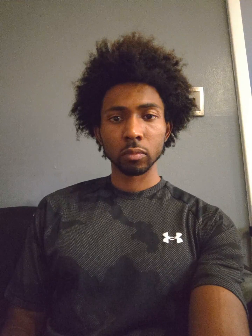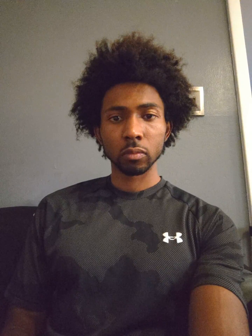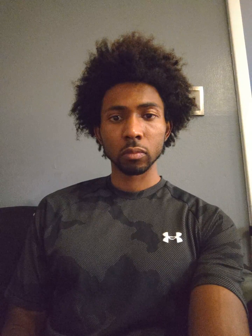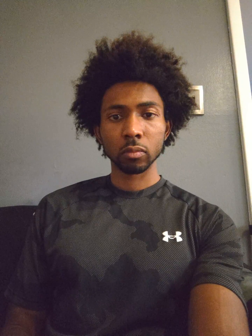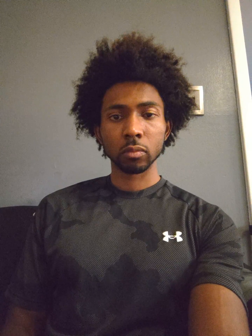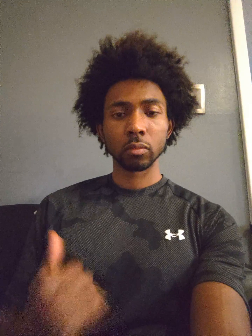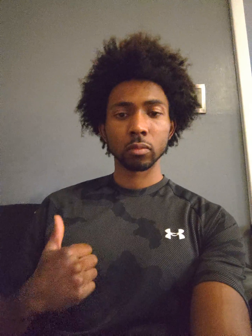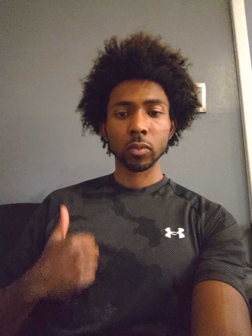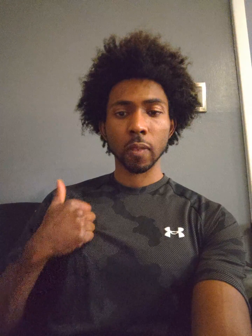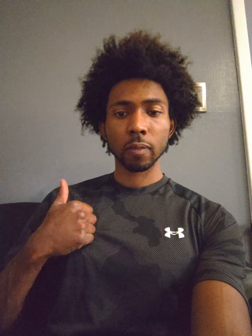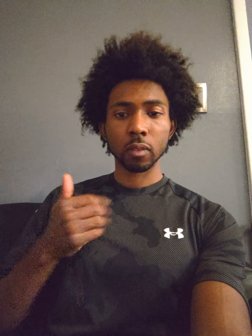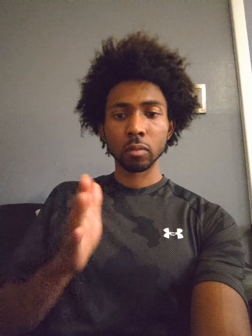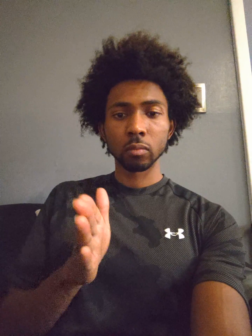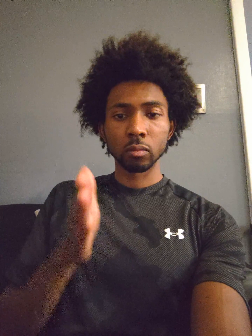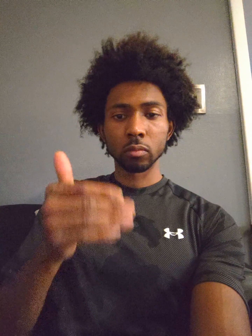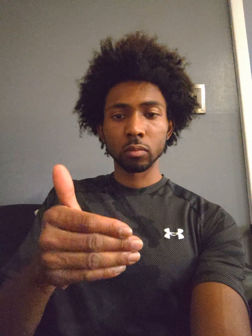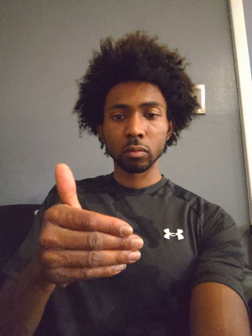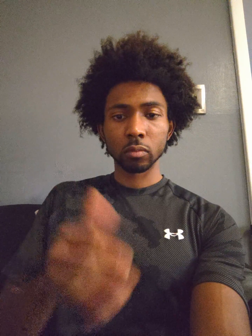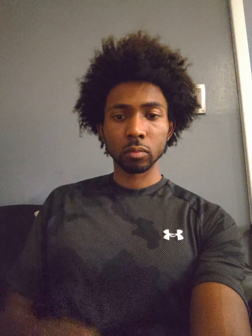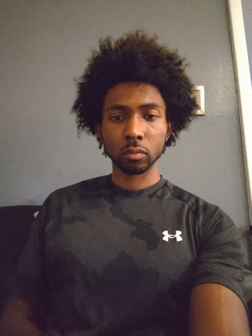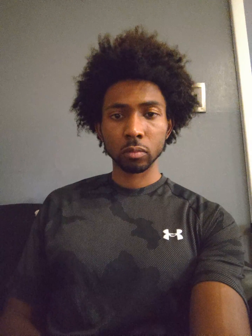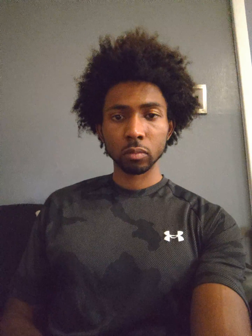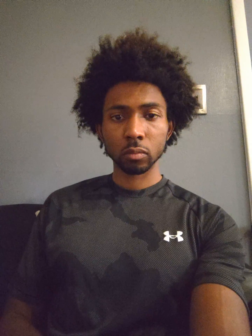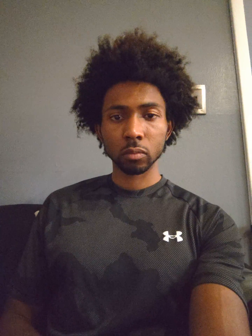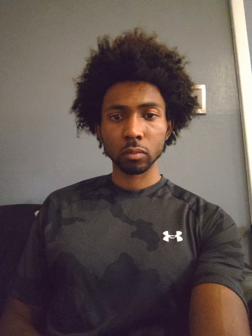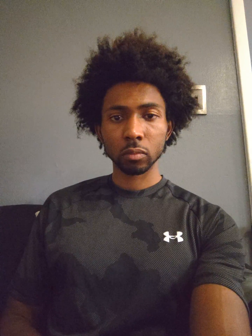living room